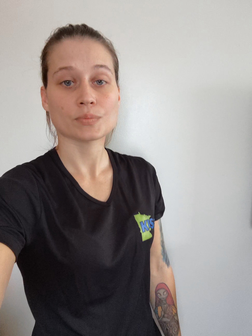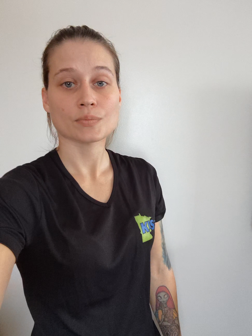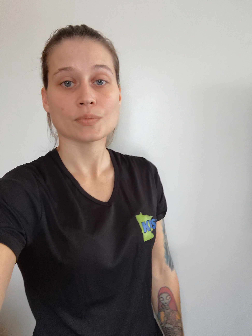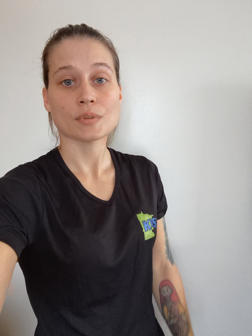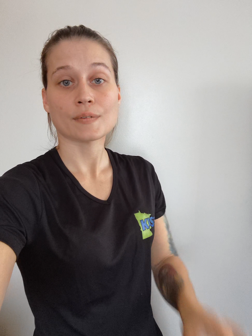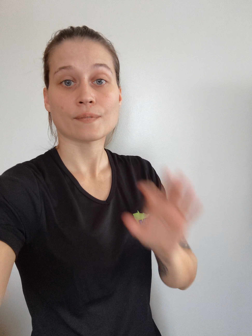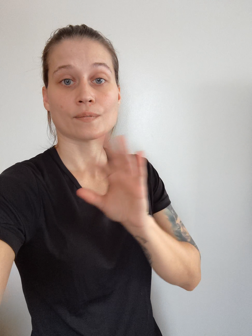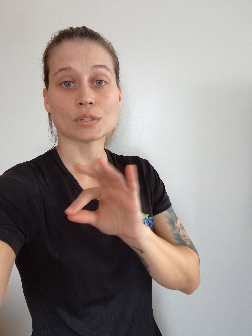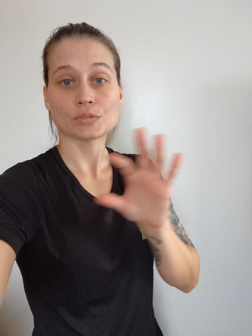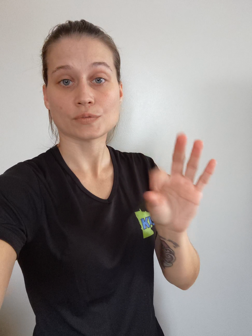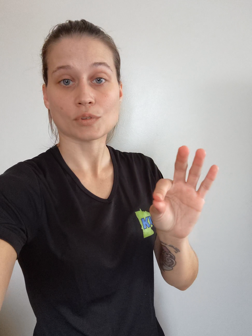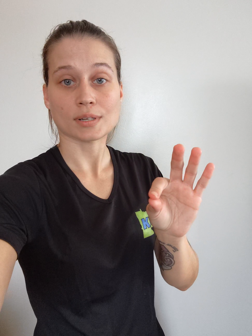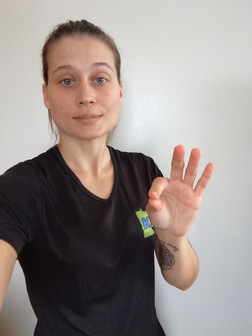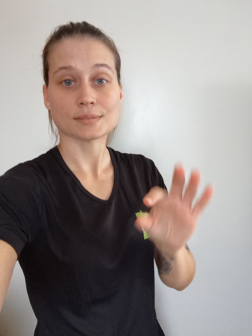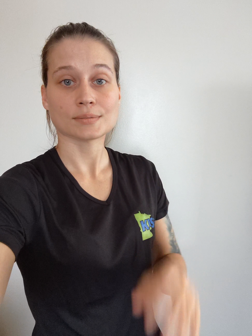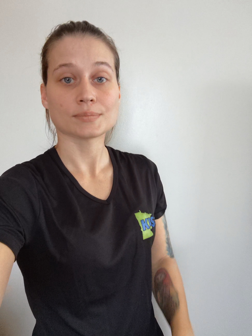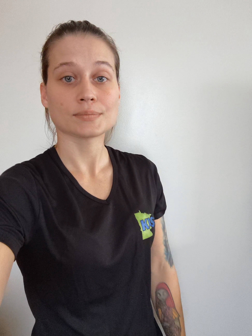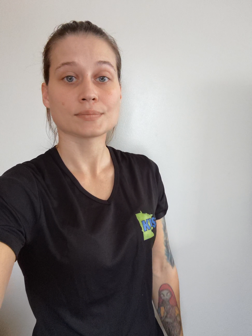french fries